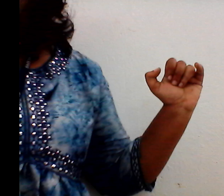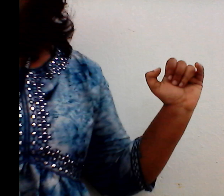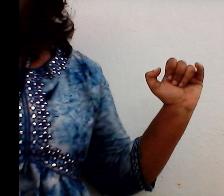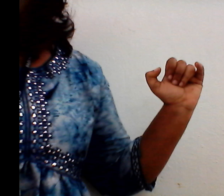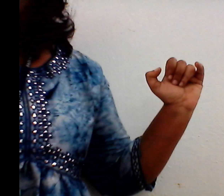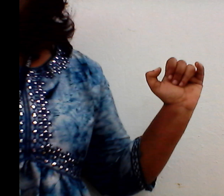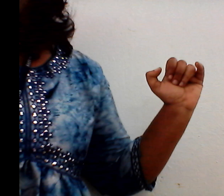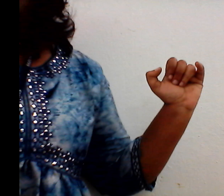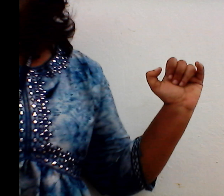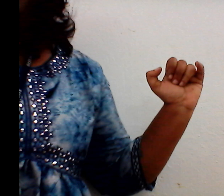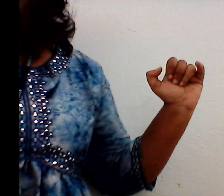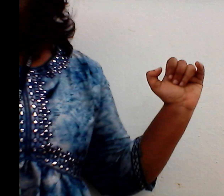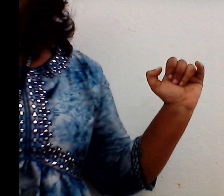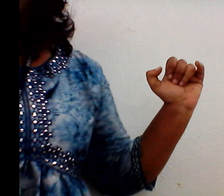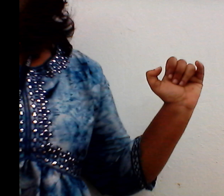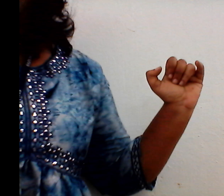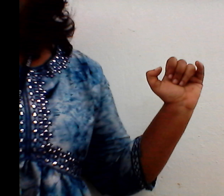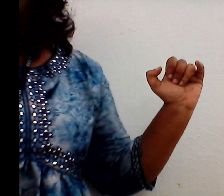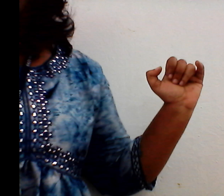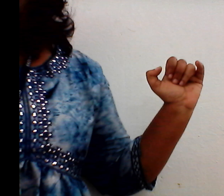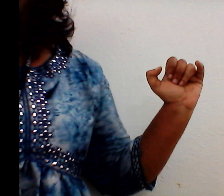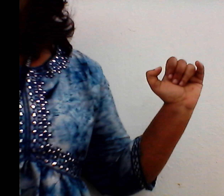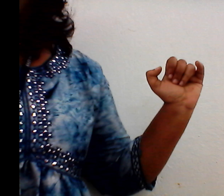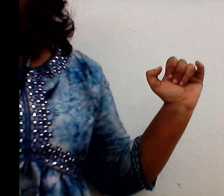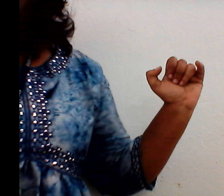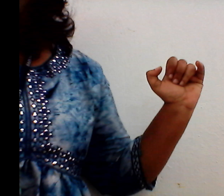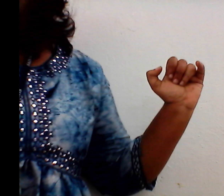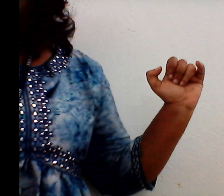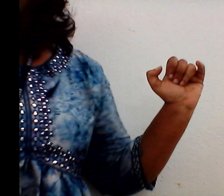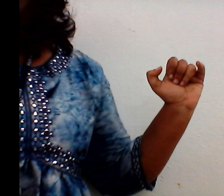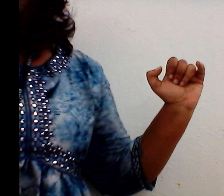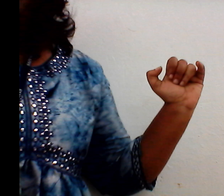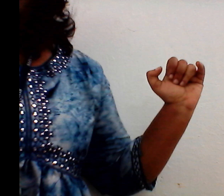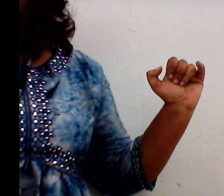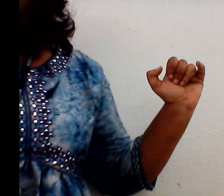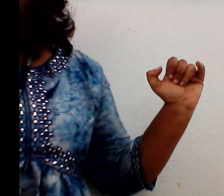ഋ